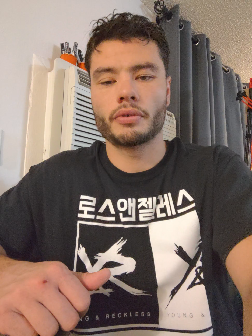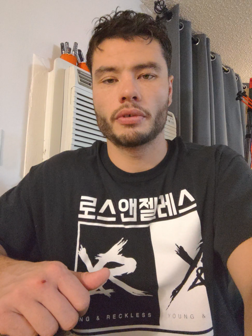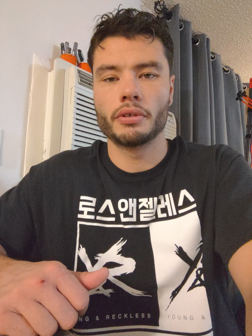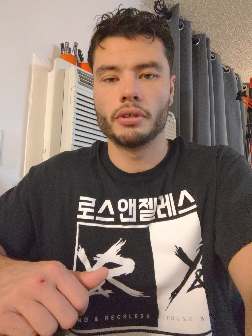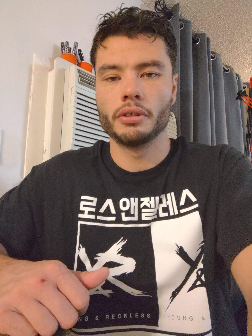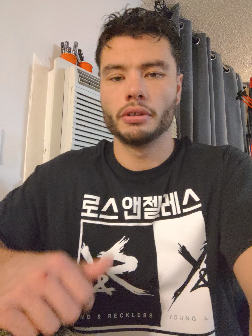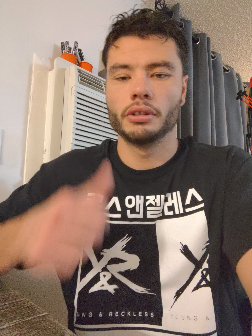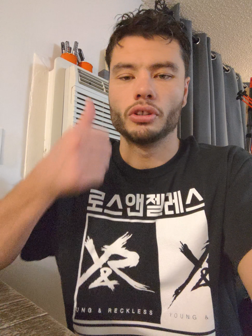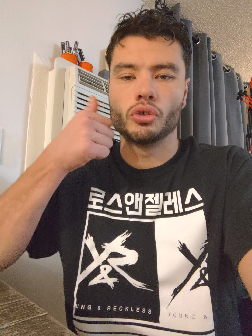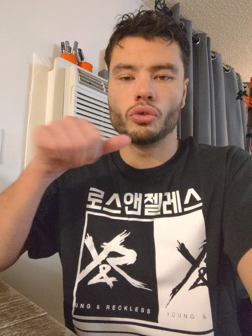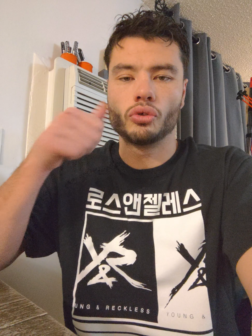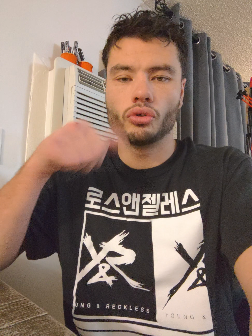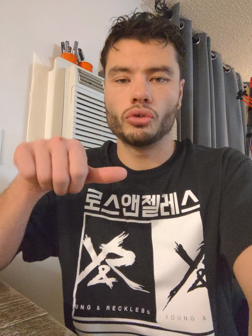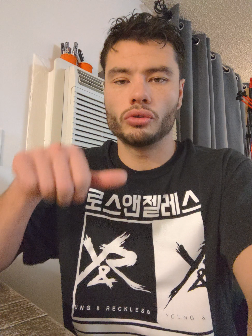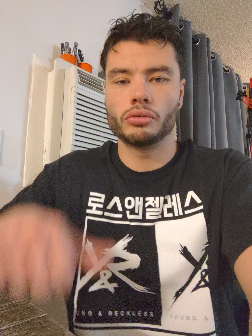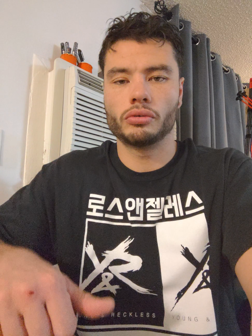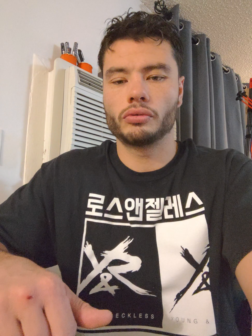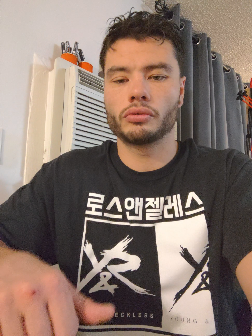girl